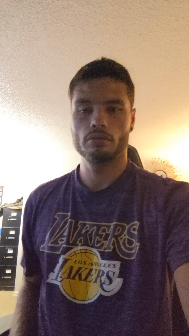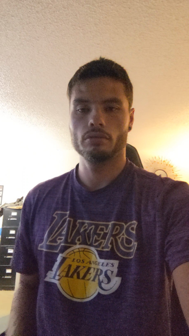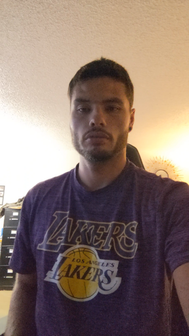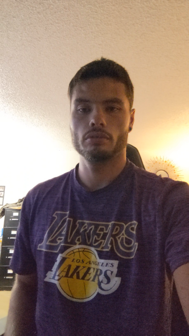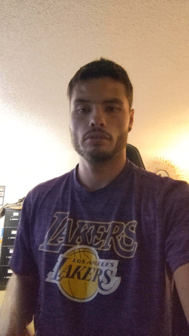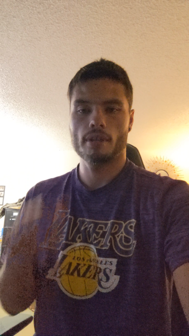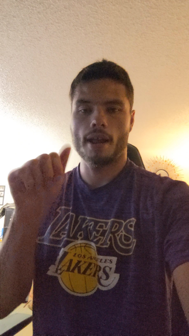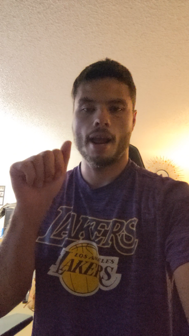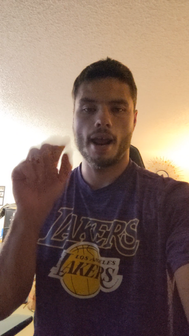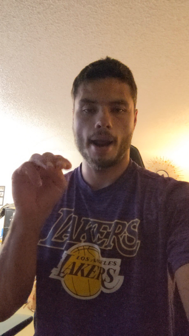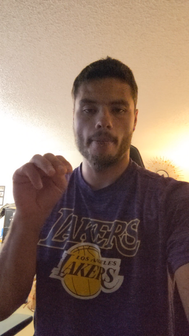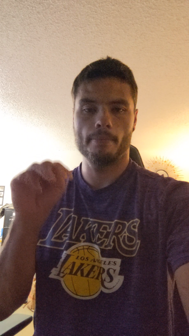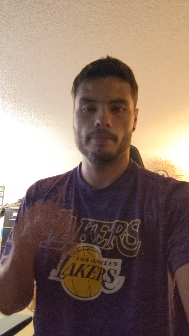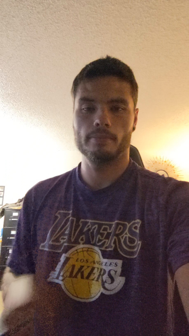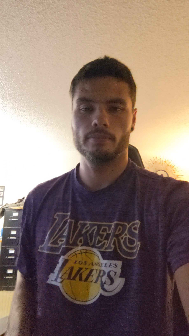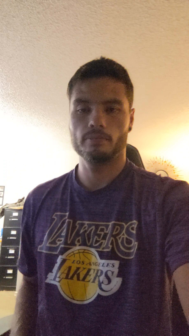am